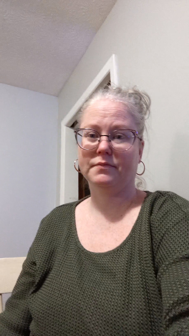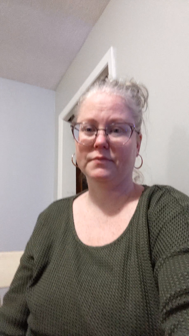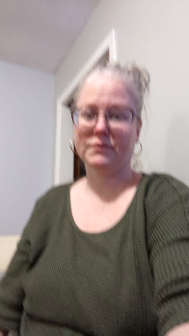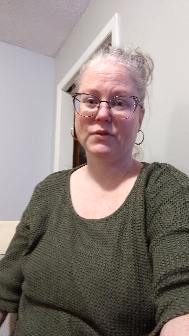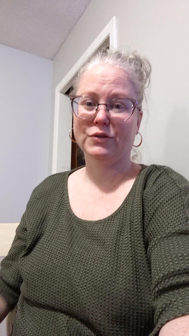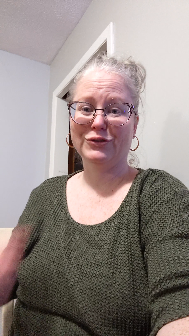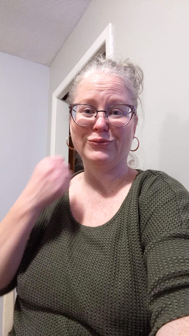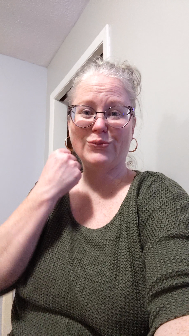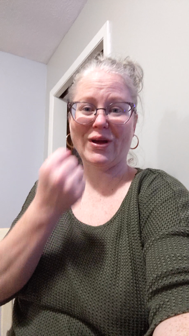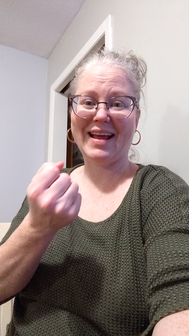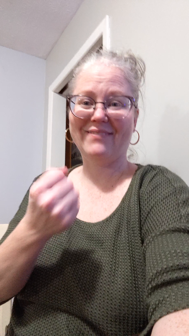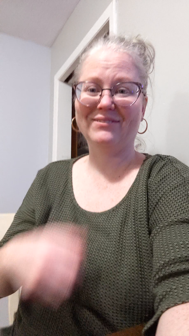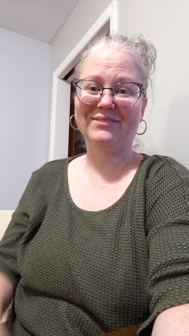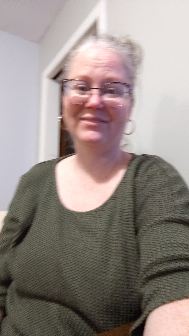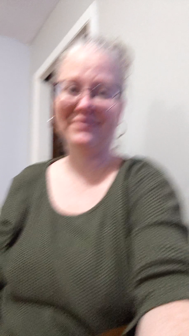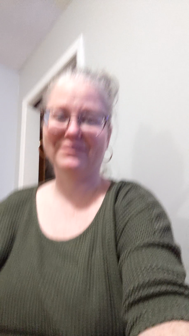drive